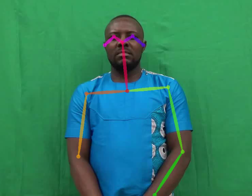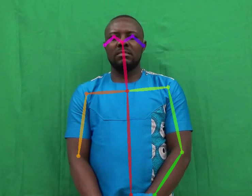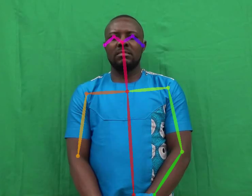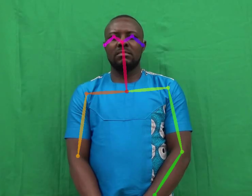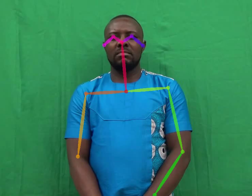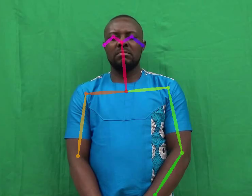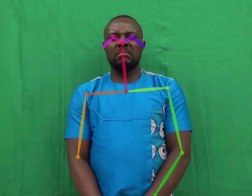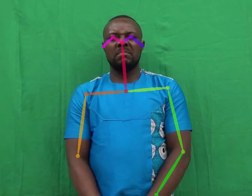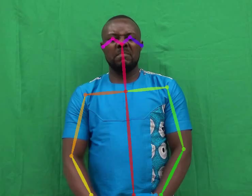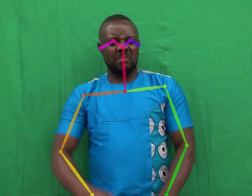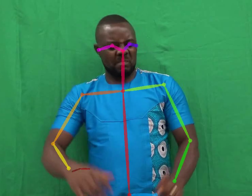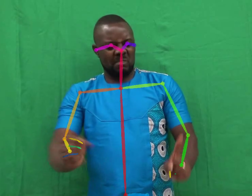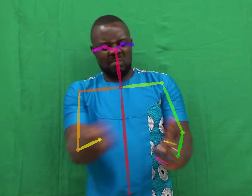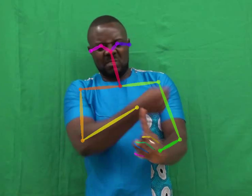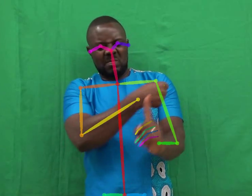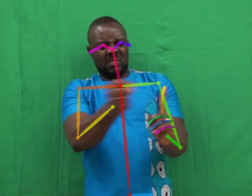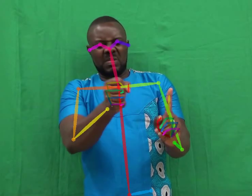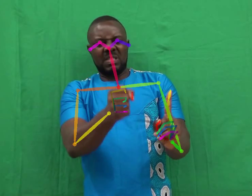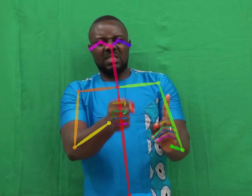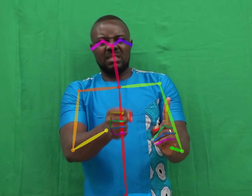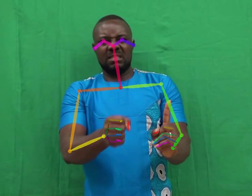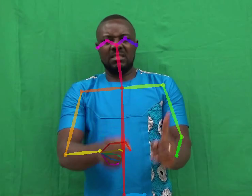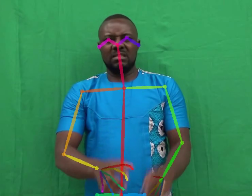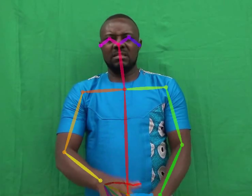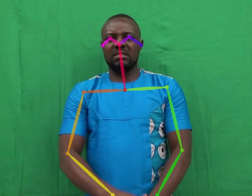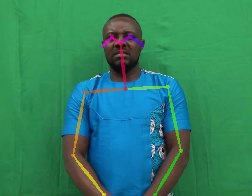abuse or attack